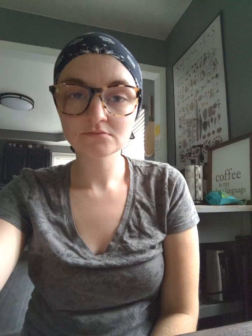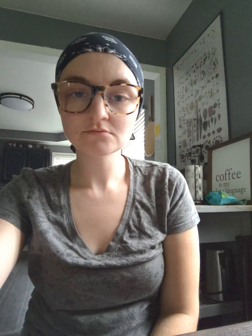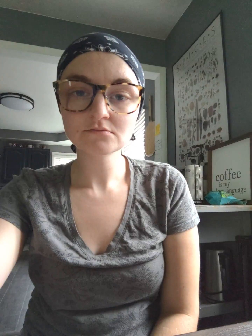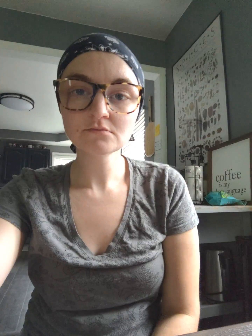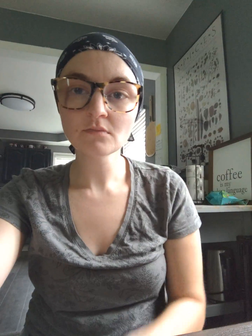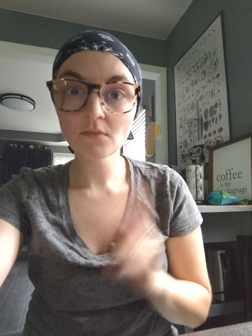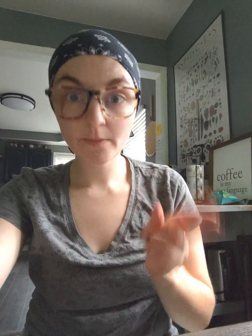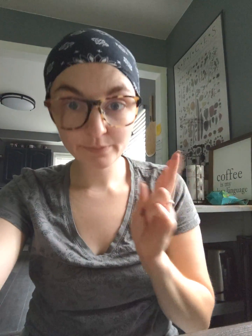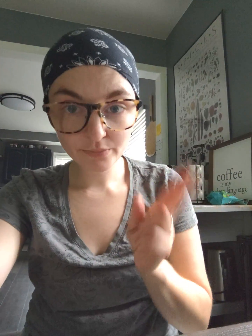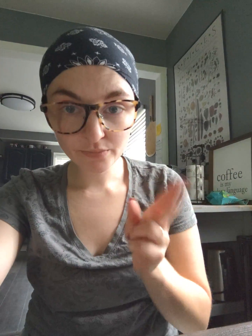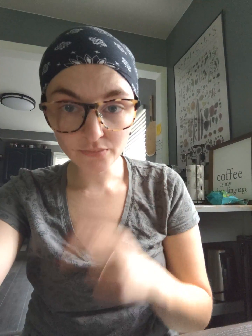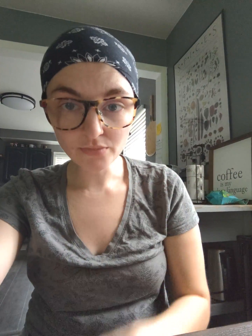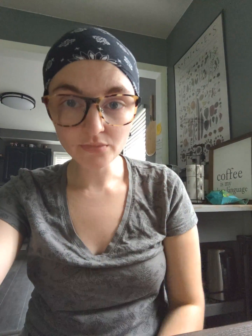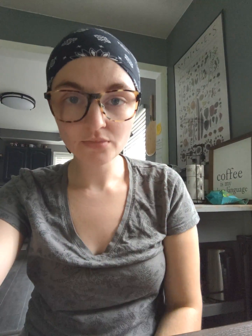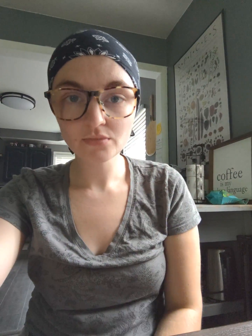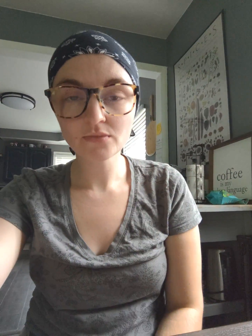hurry